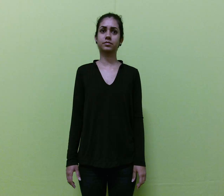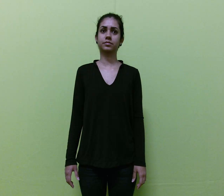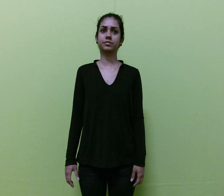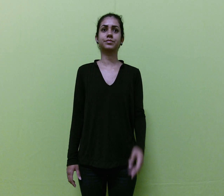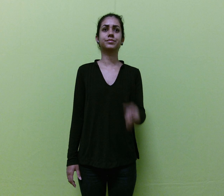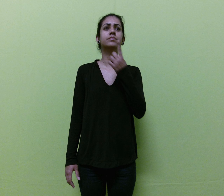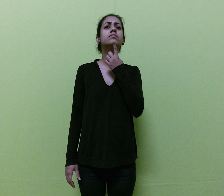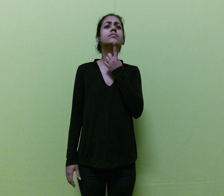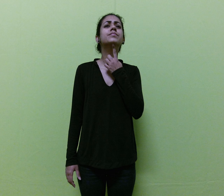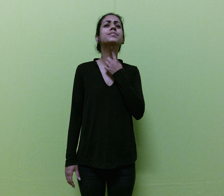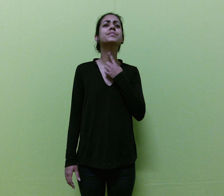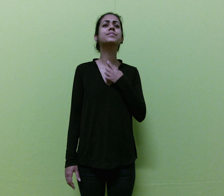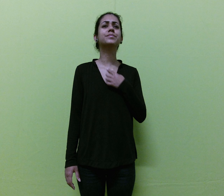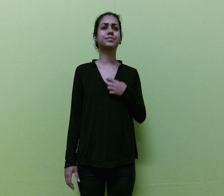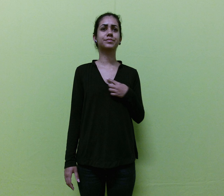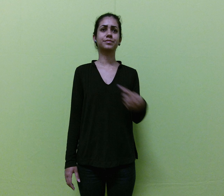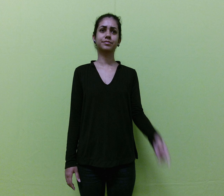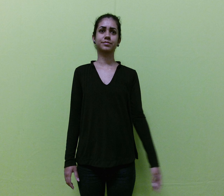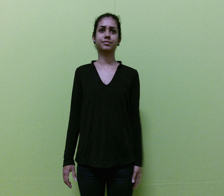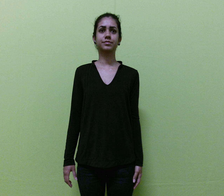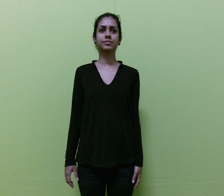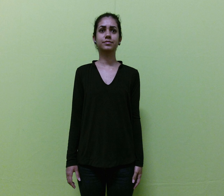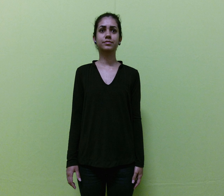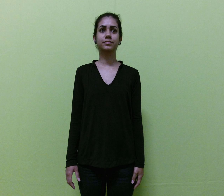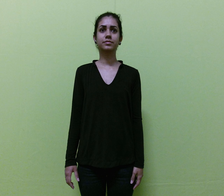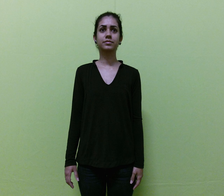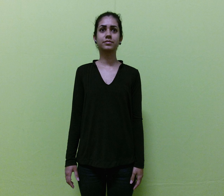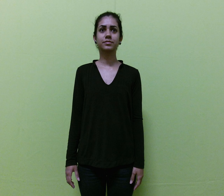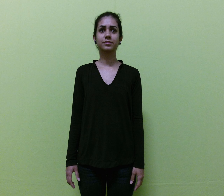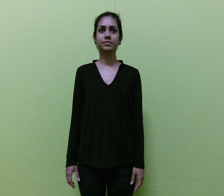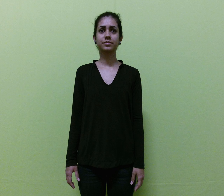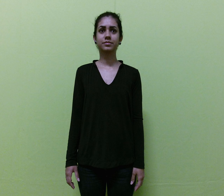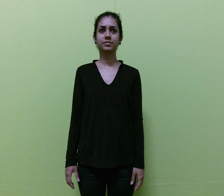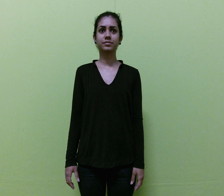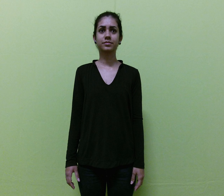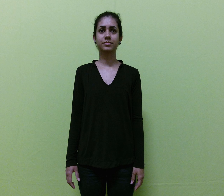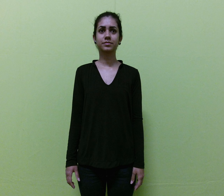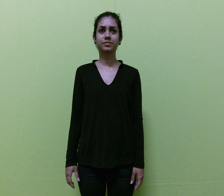vontade